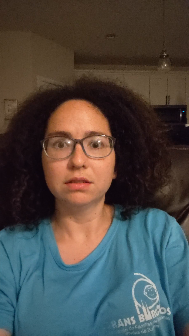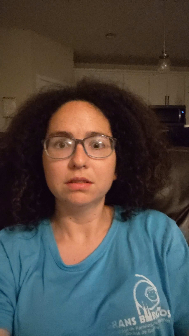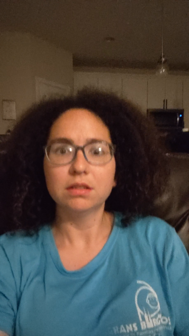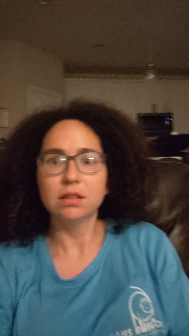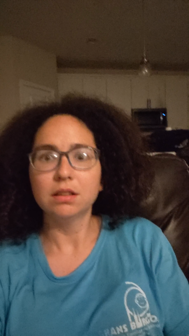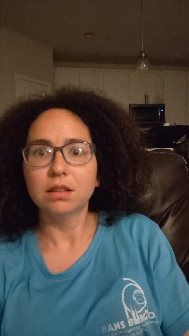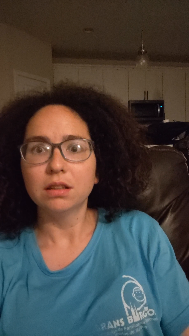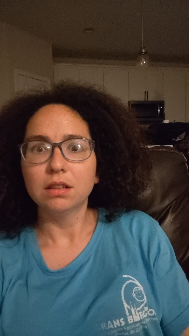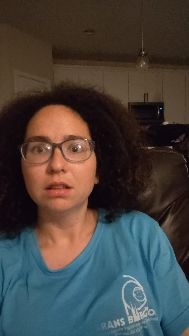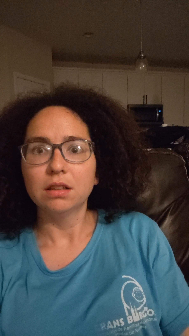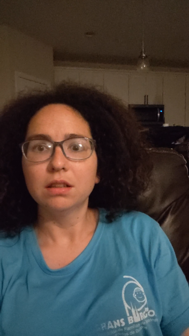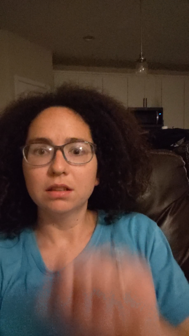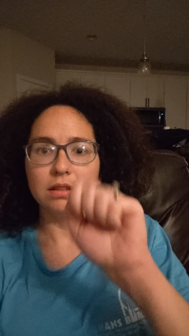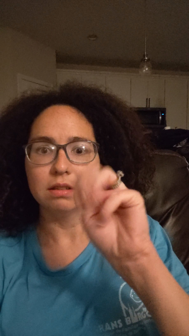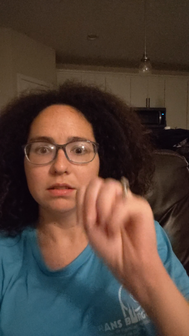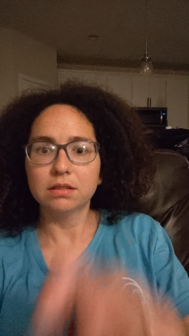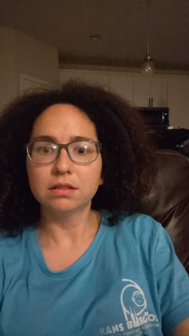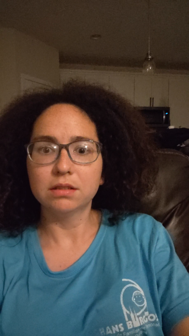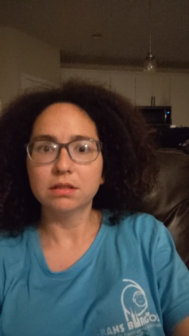am